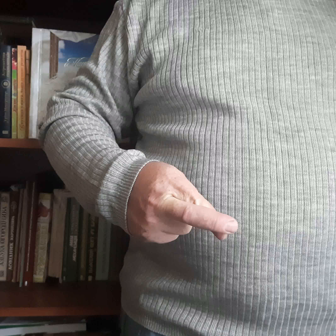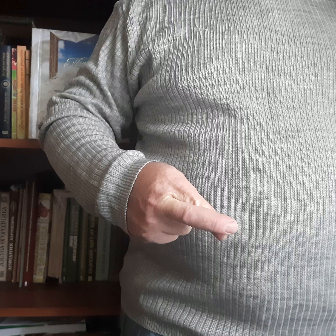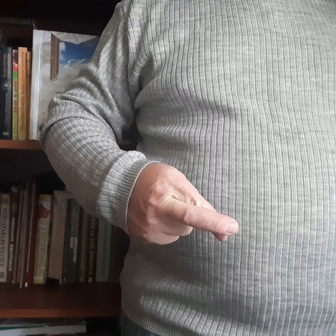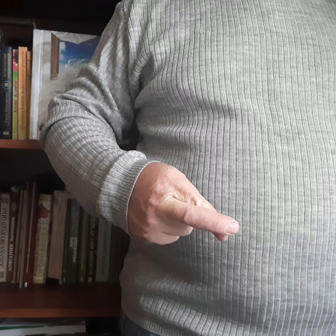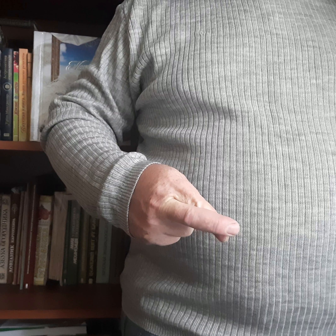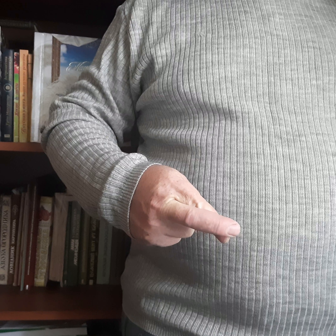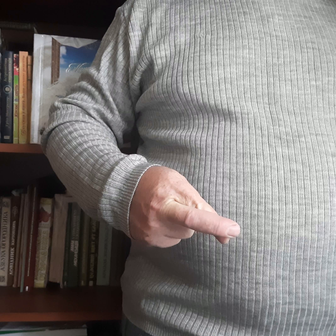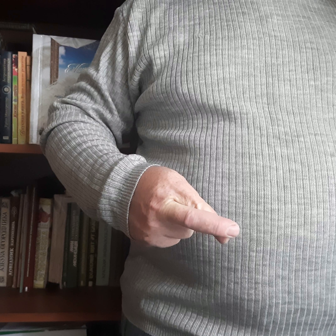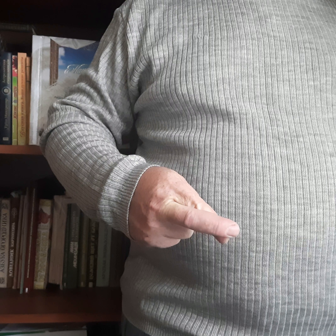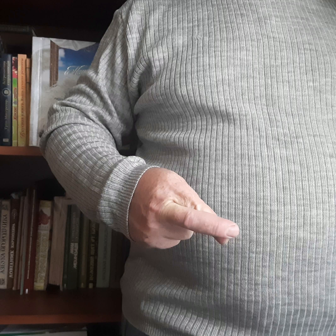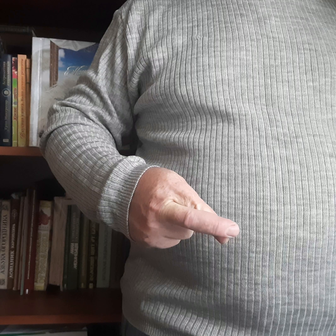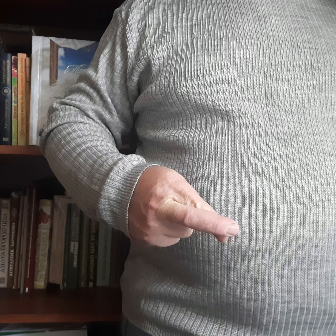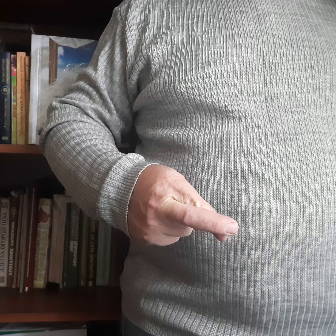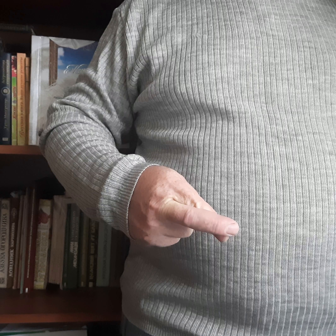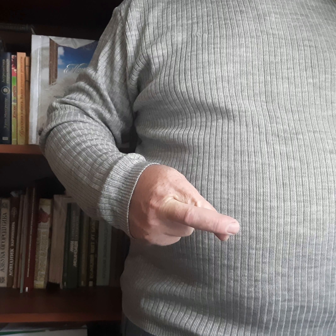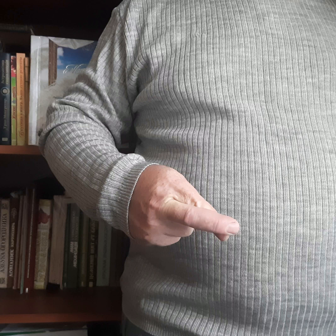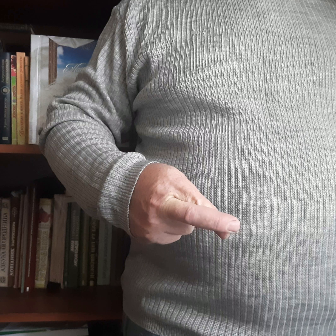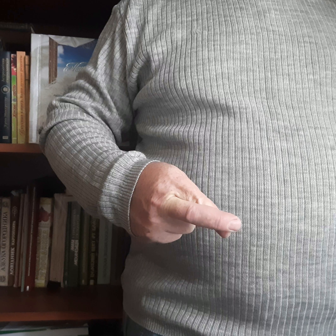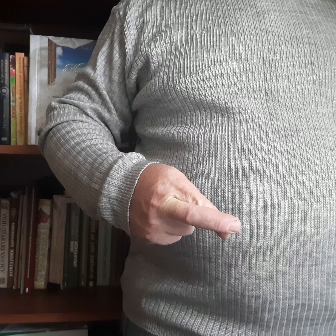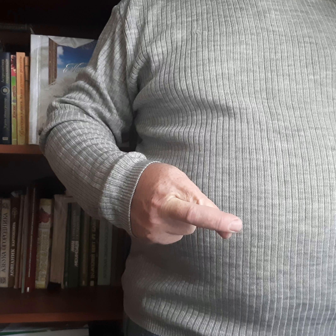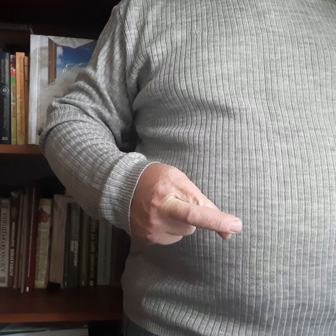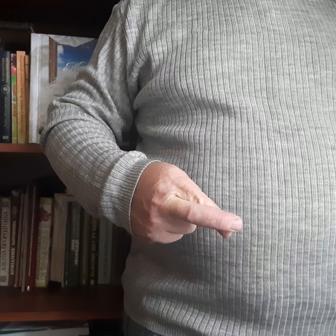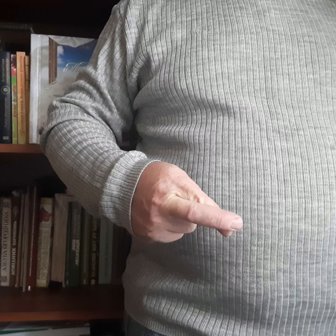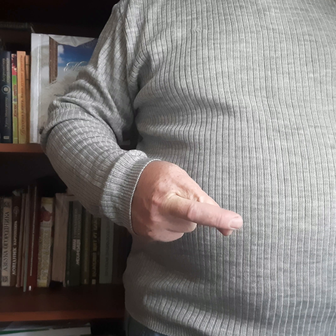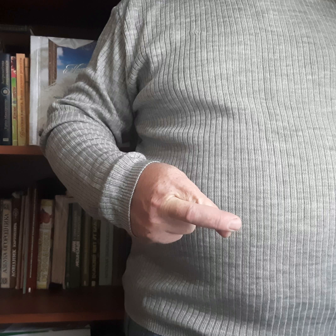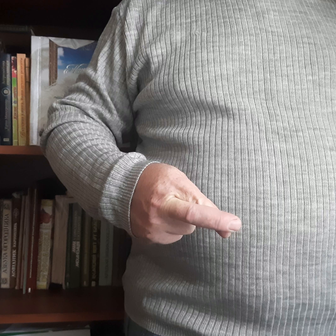Я